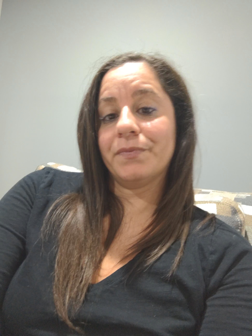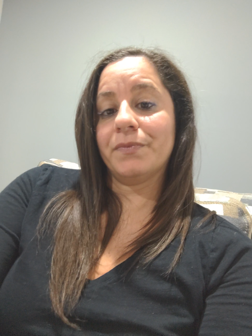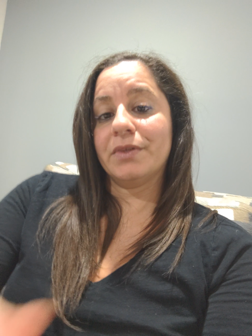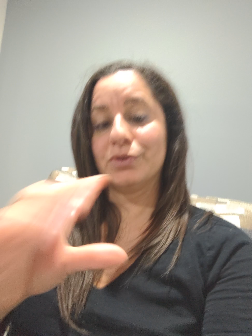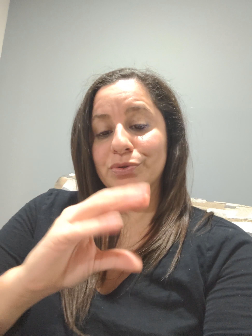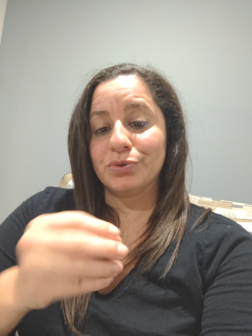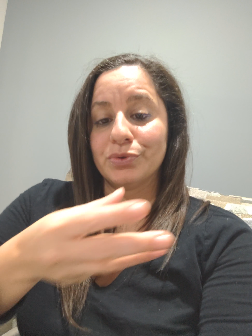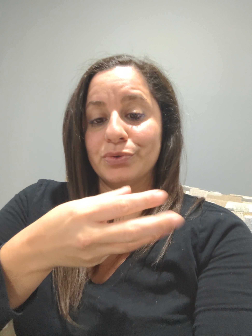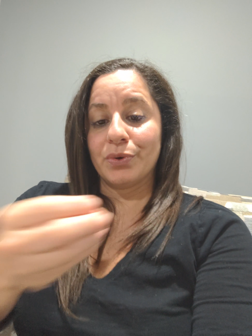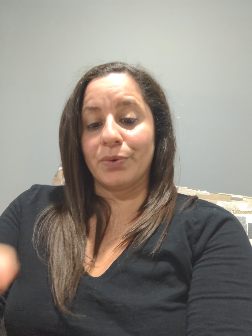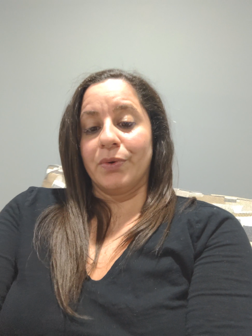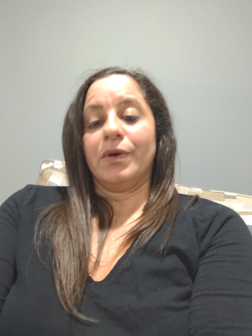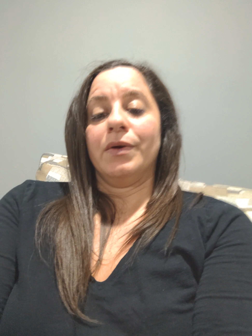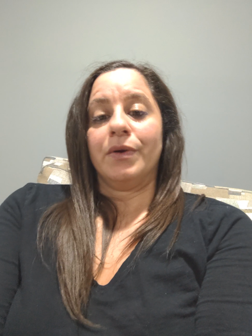story